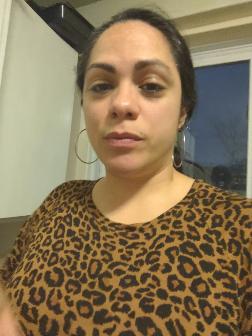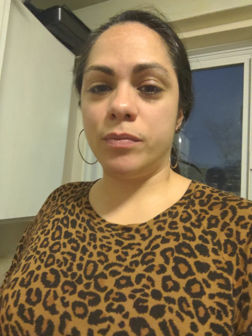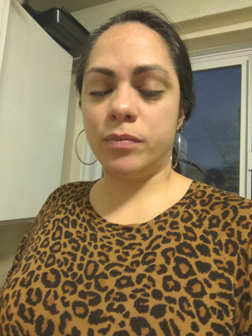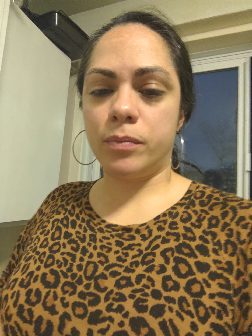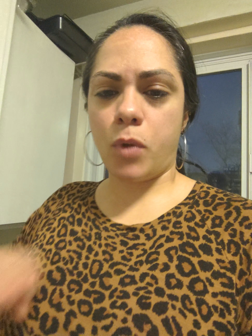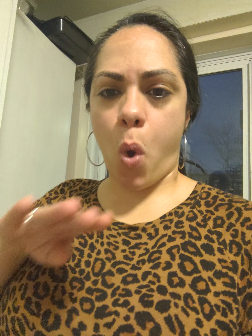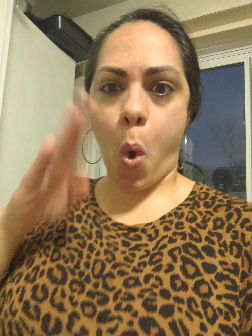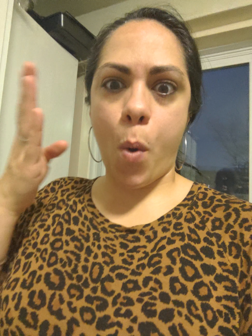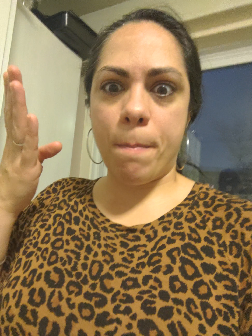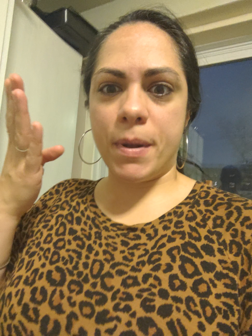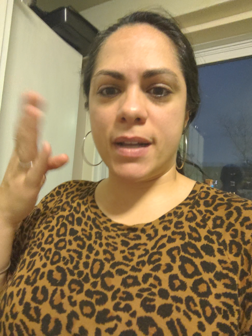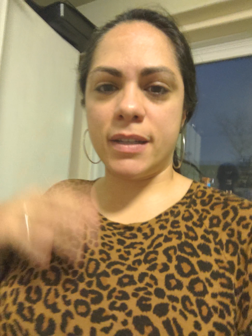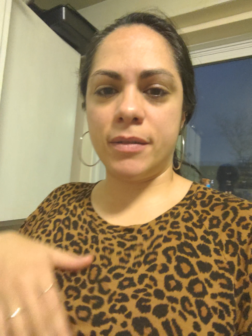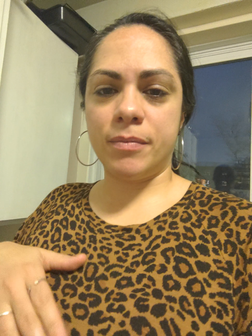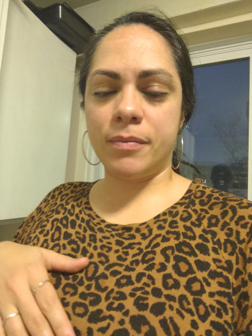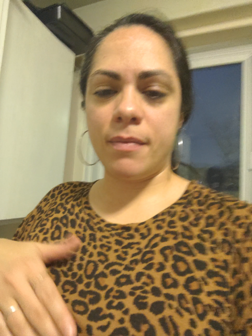open